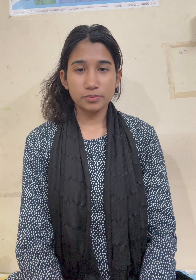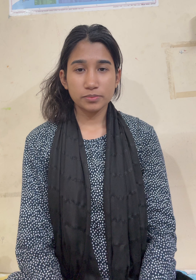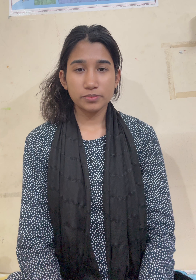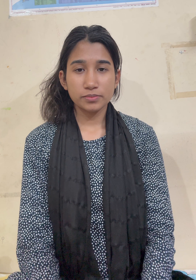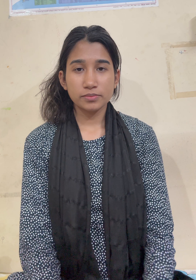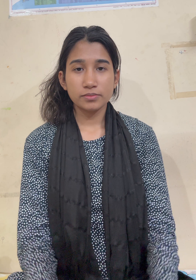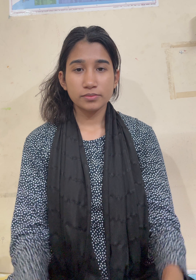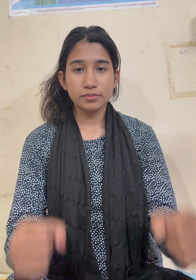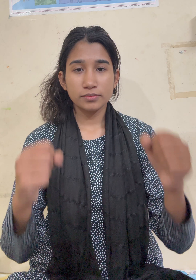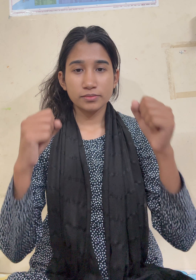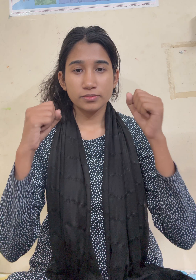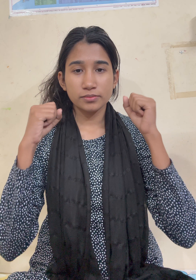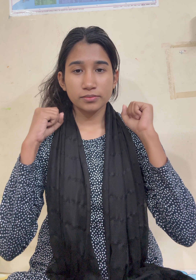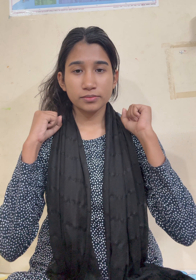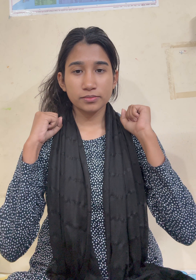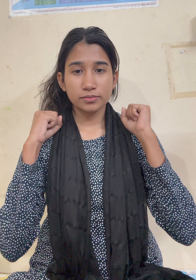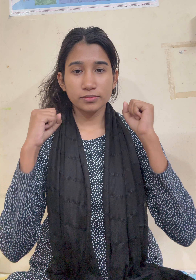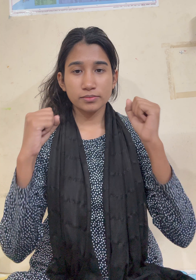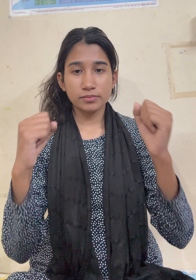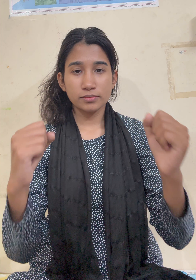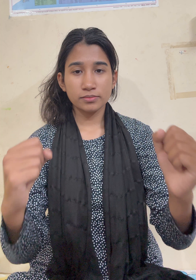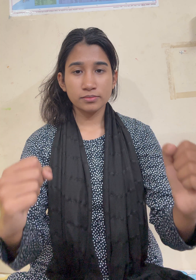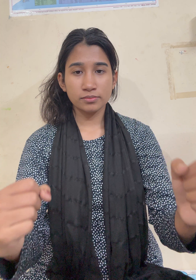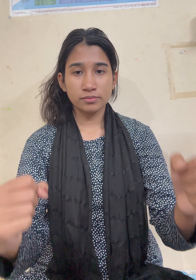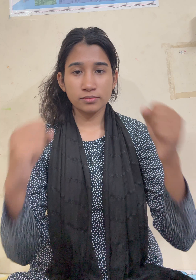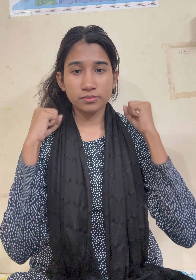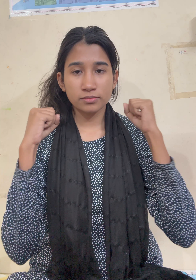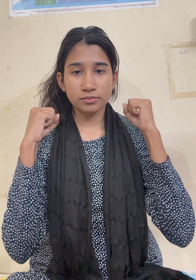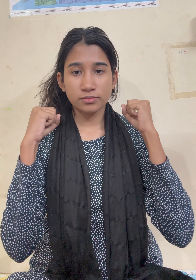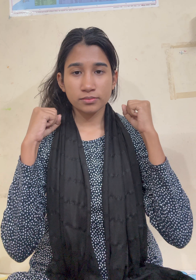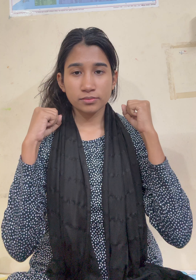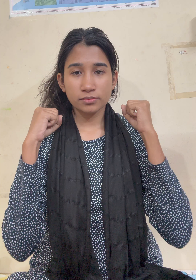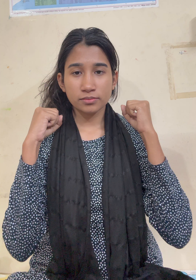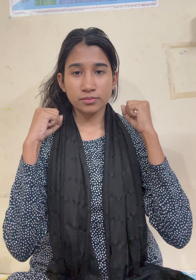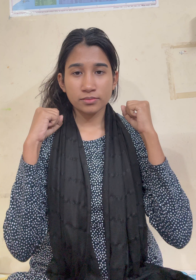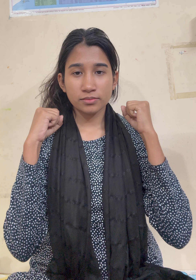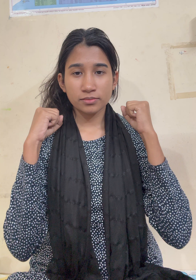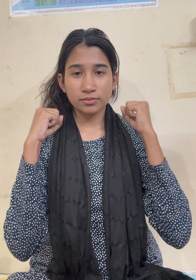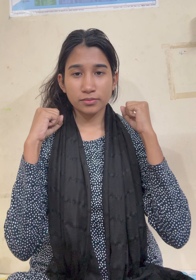ব্যায়াম